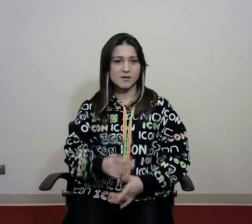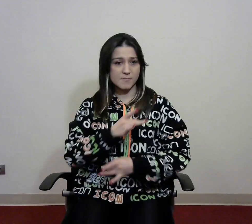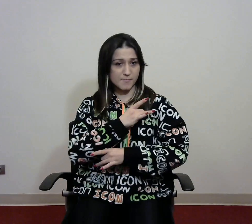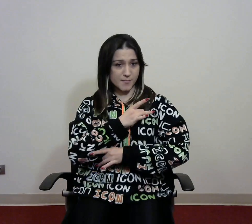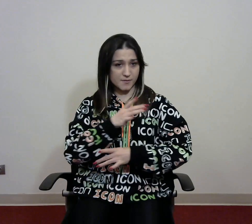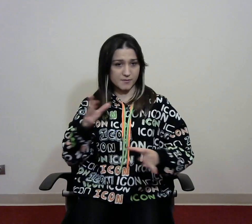bayram